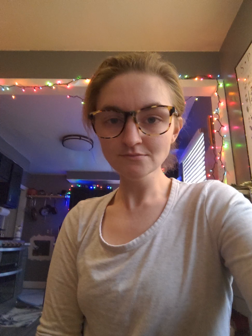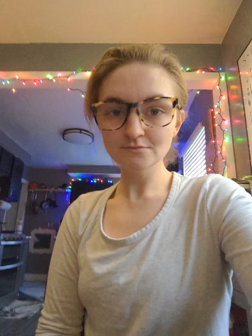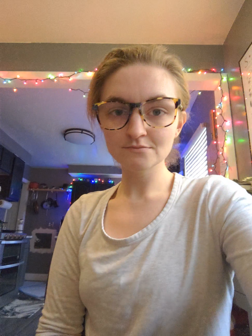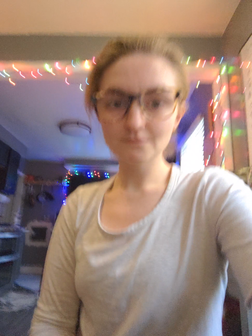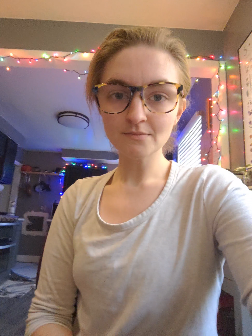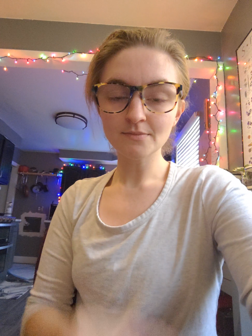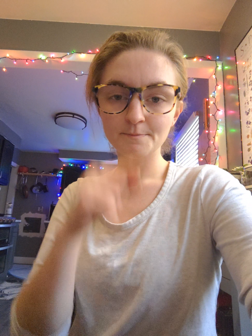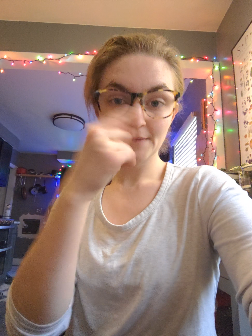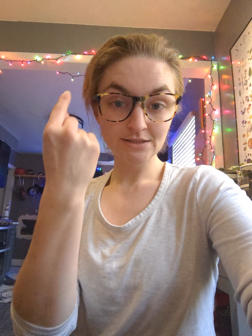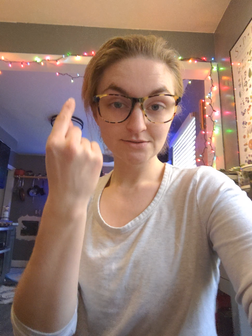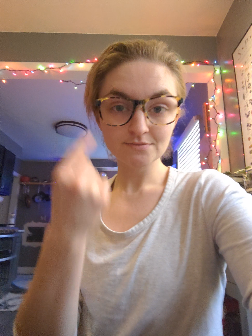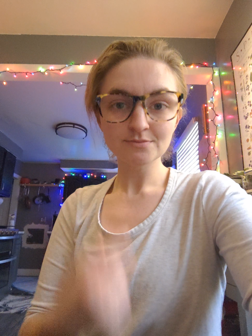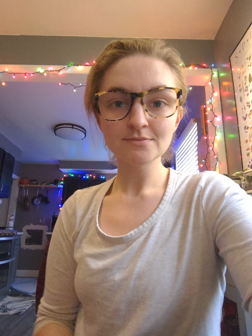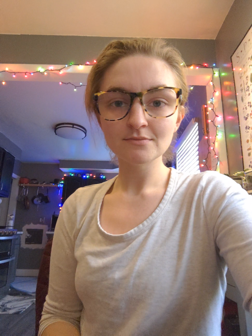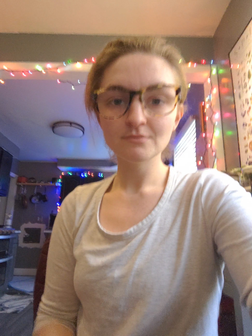black